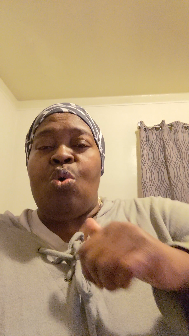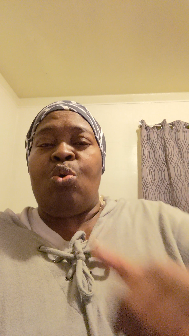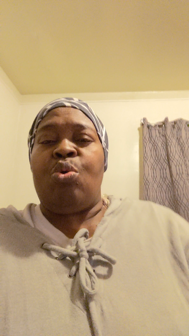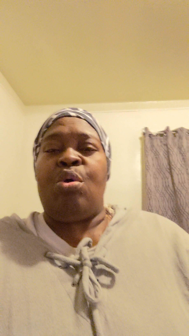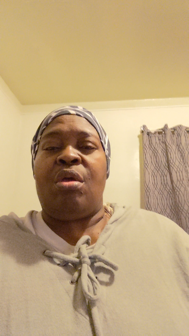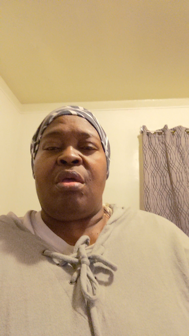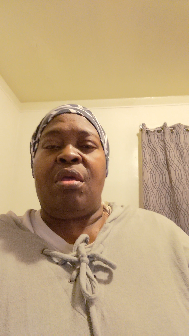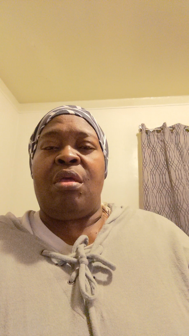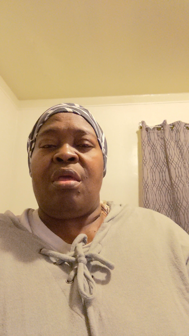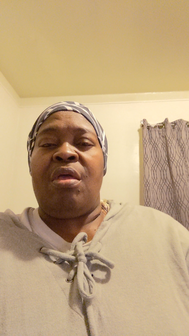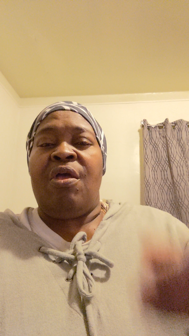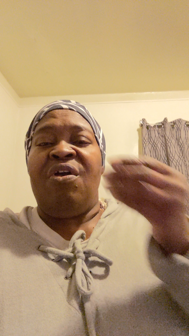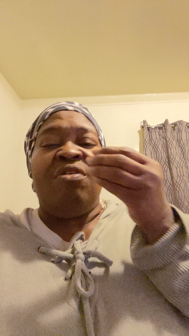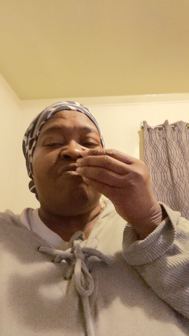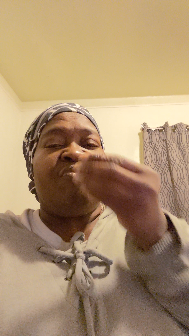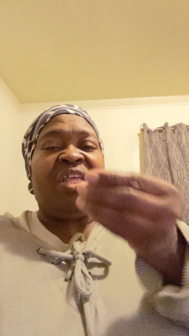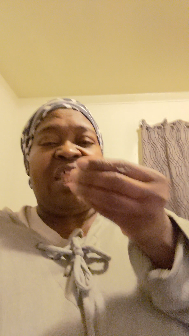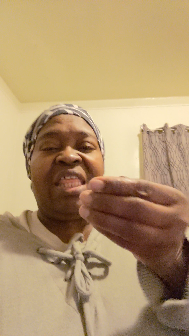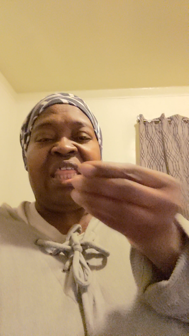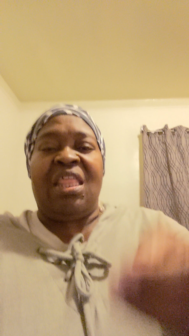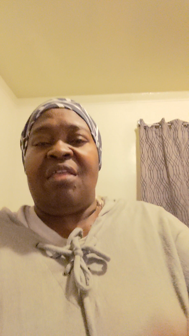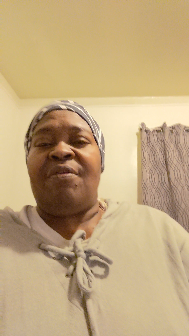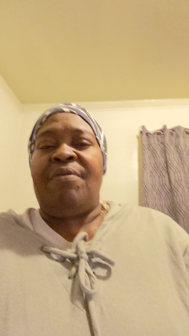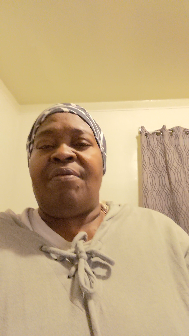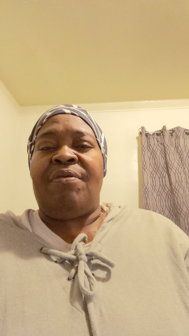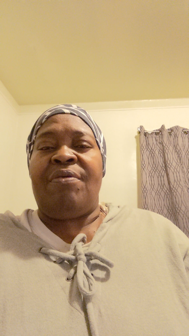feed